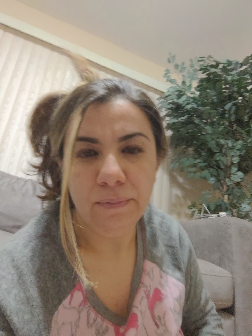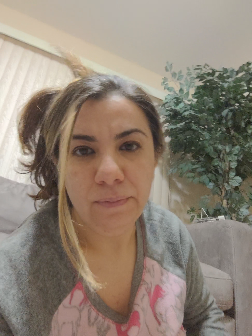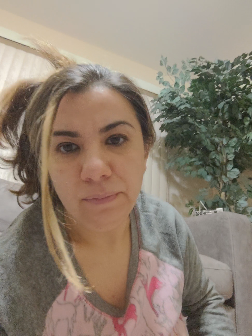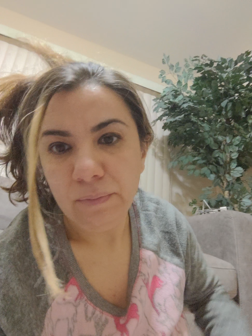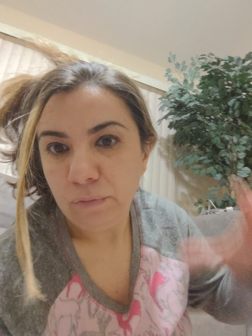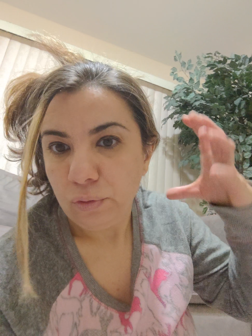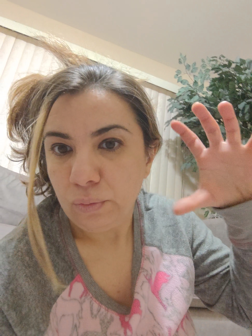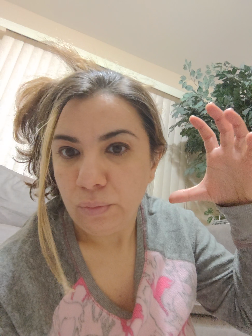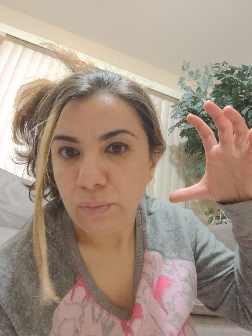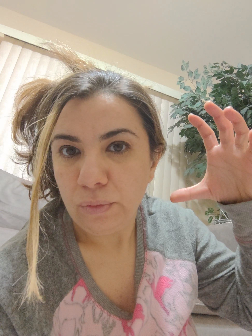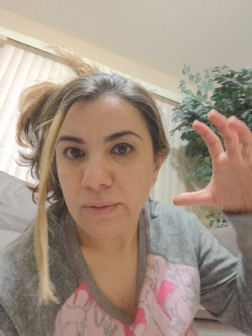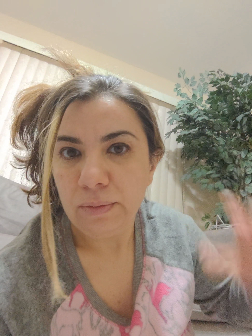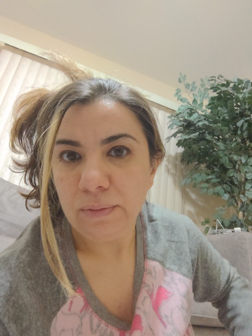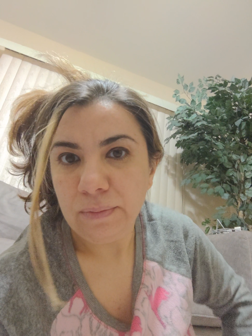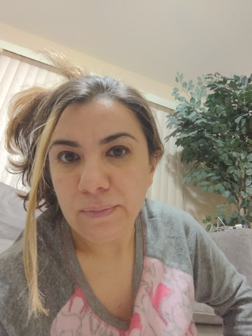radio